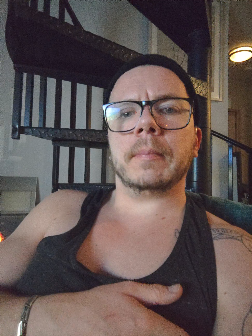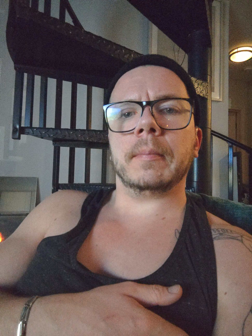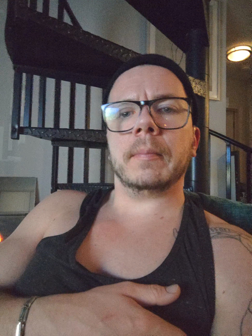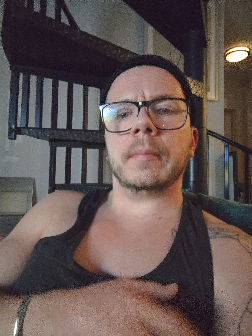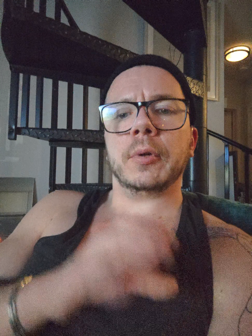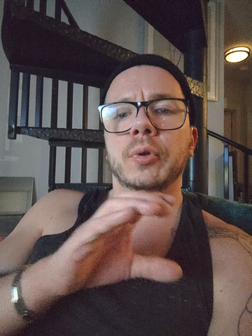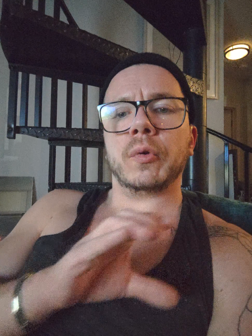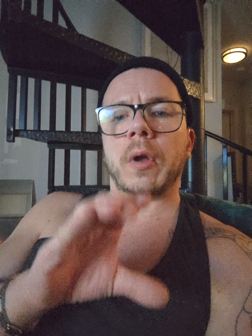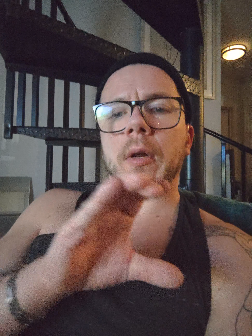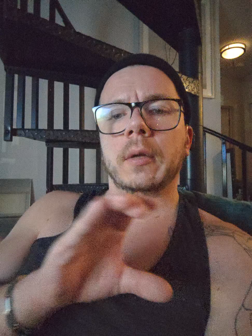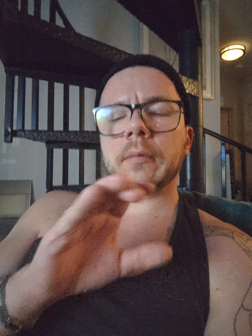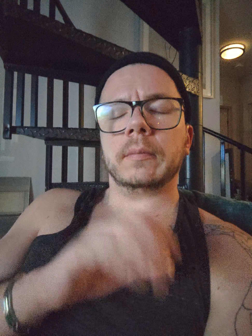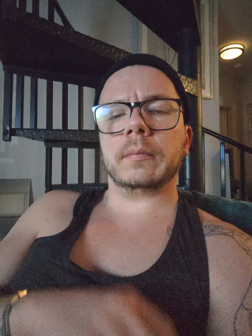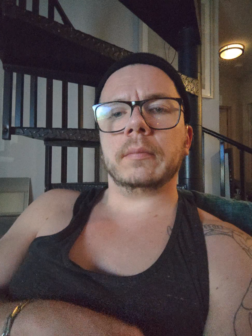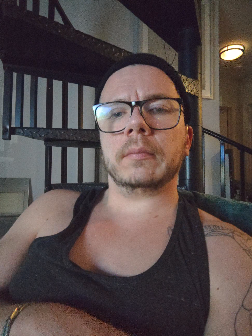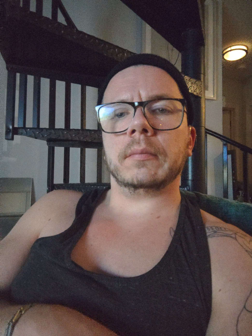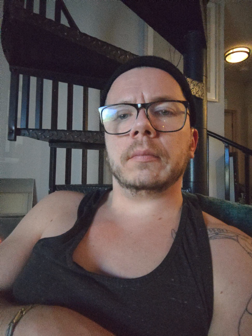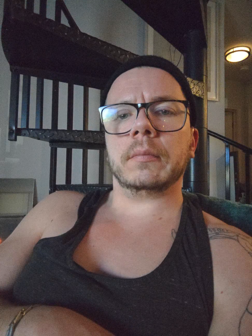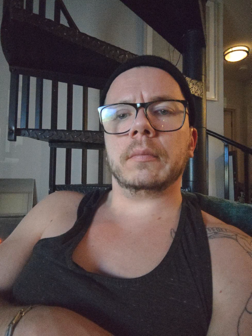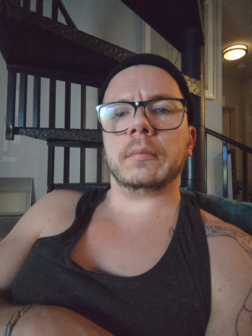chocolate